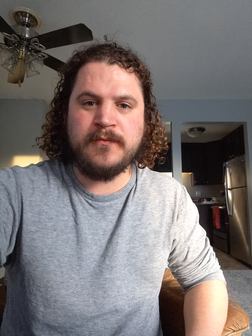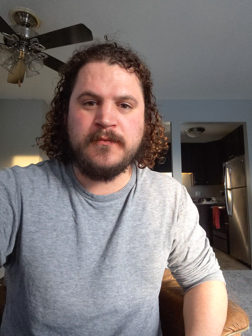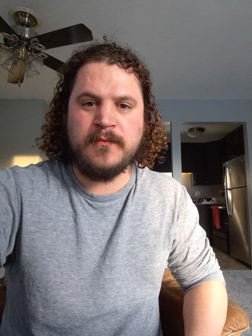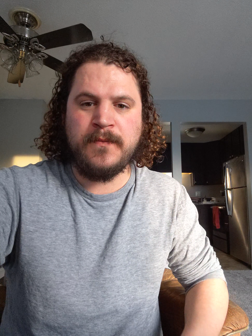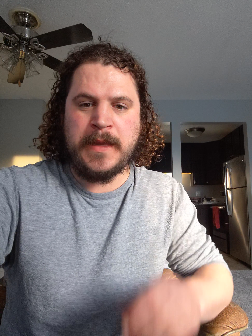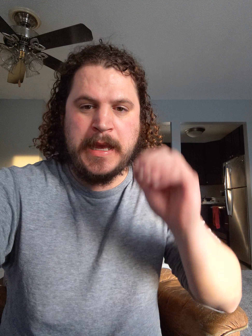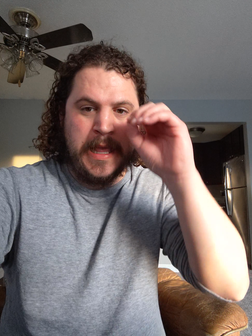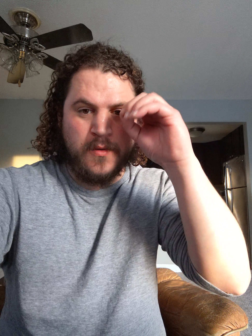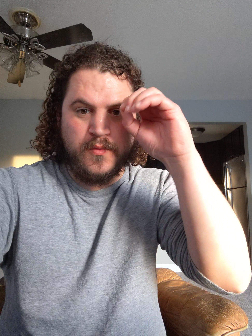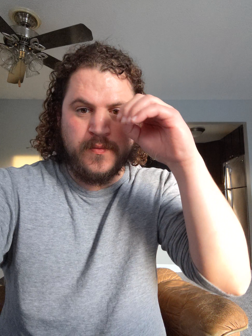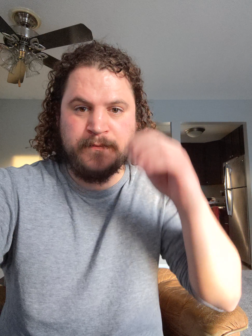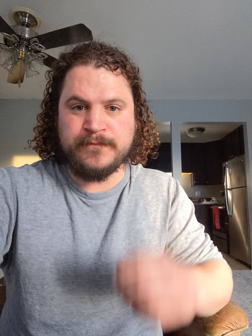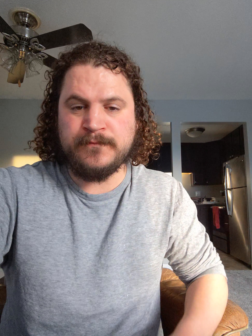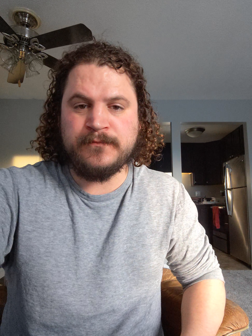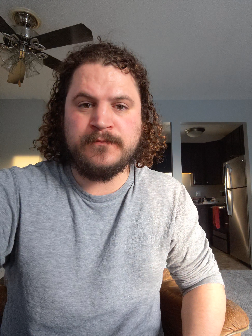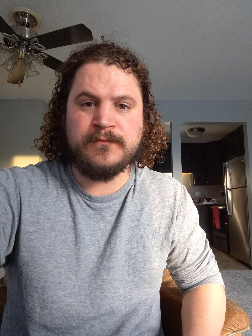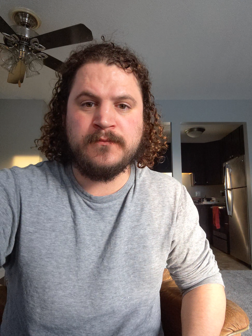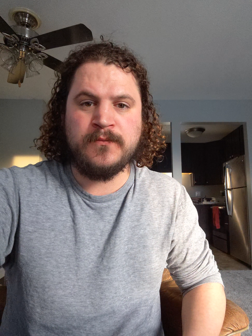owl